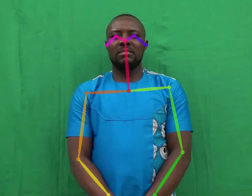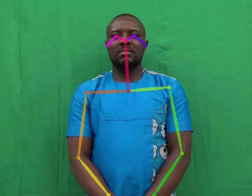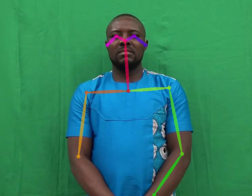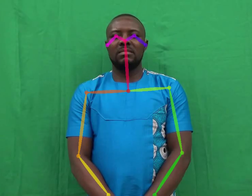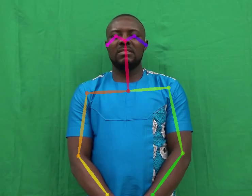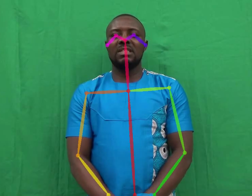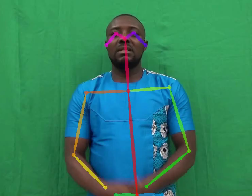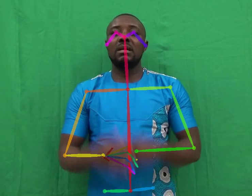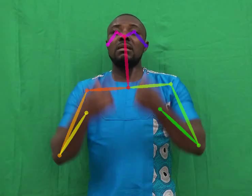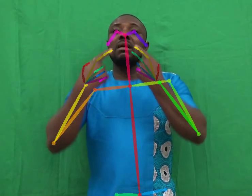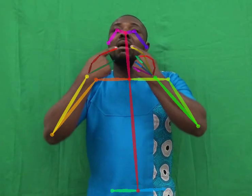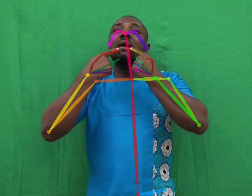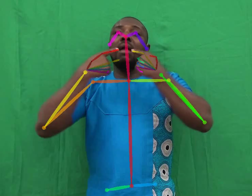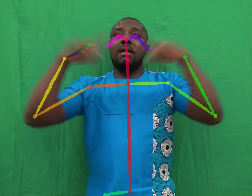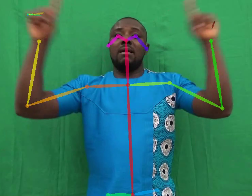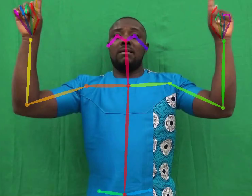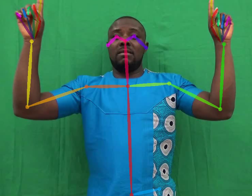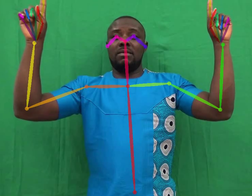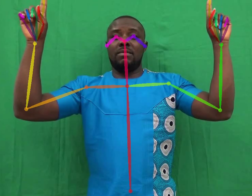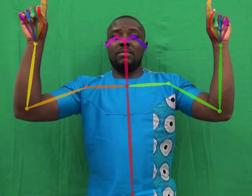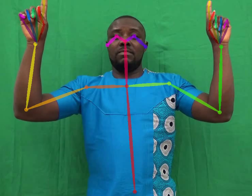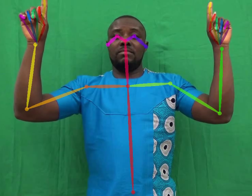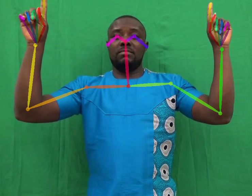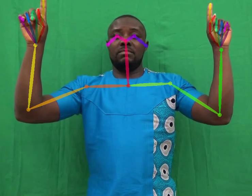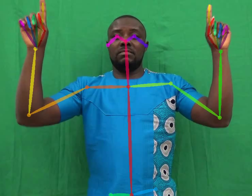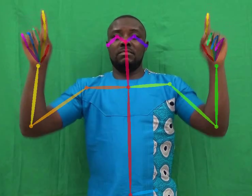announce or announcement